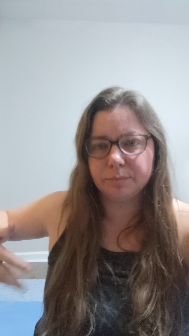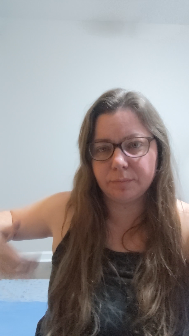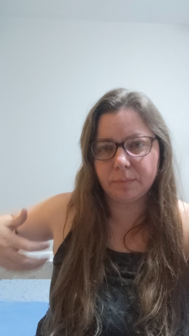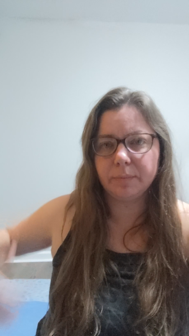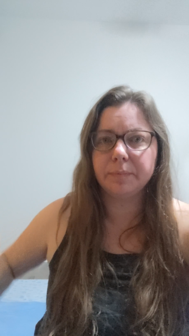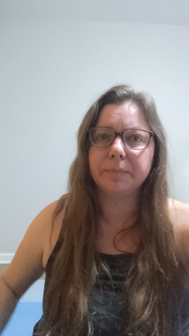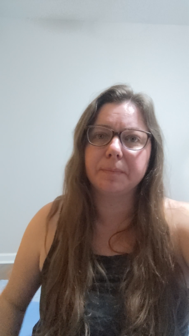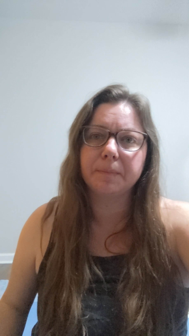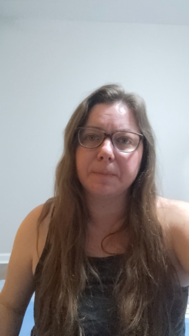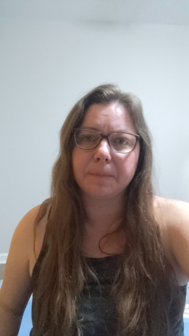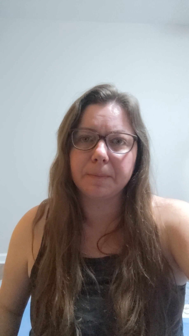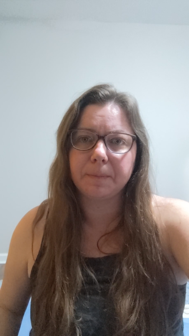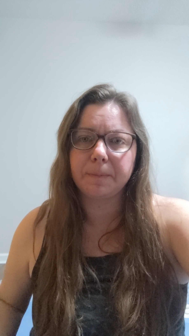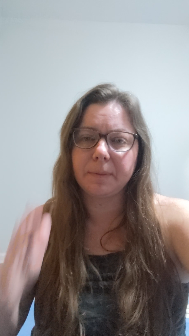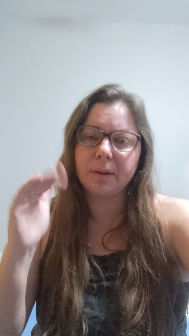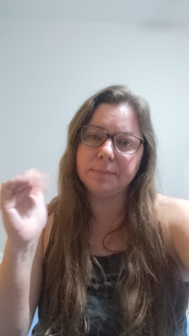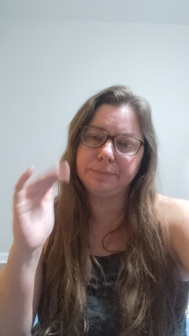downtown